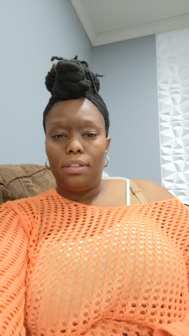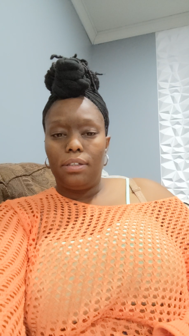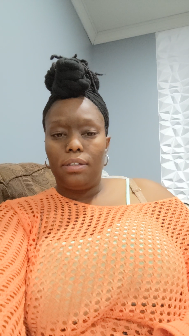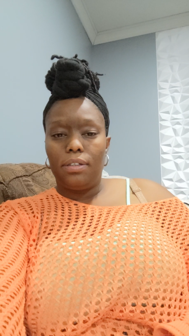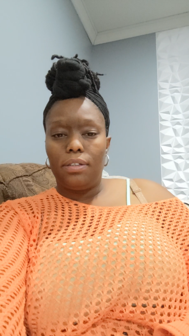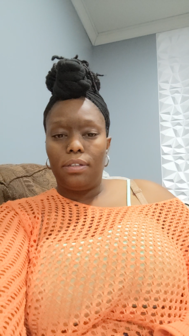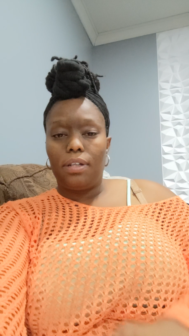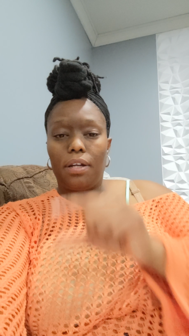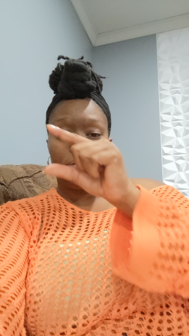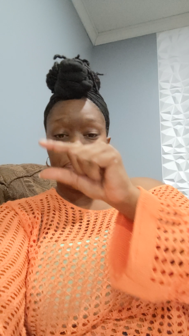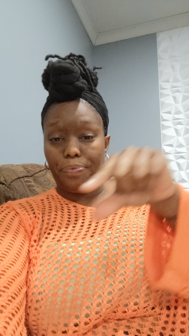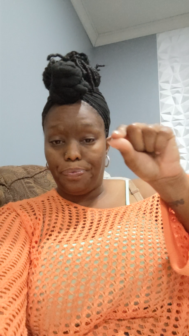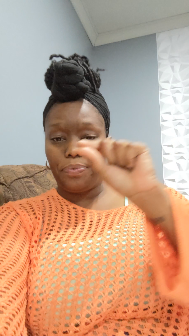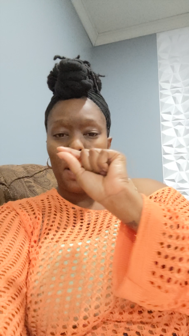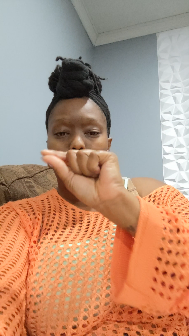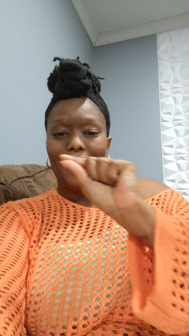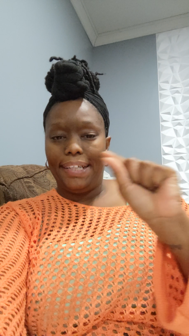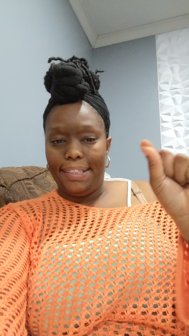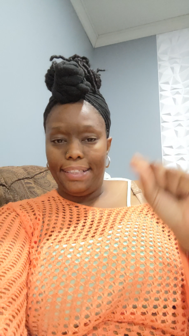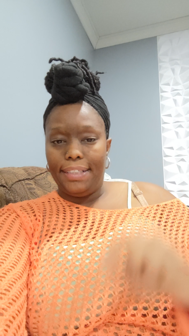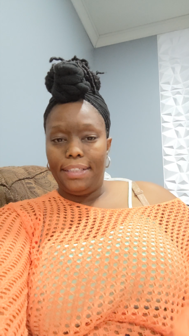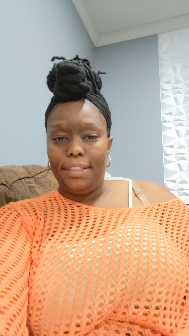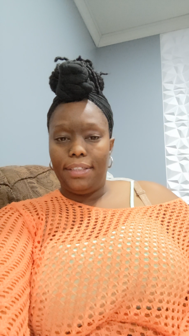peas